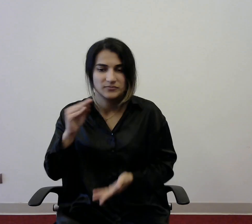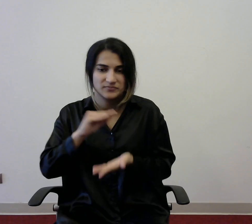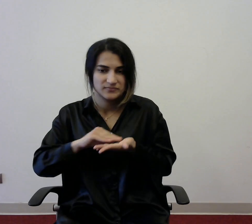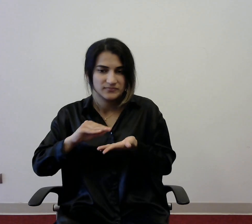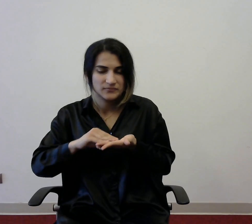yazı